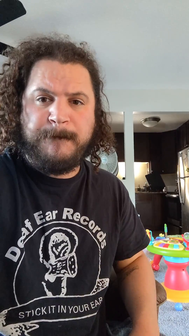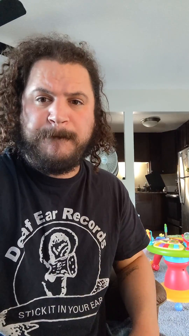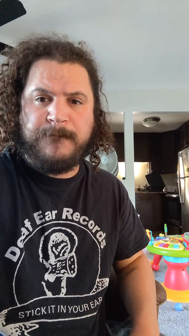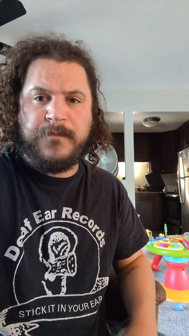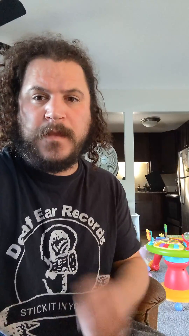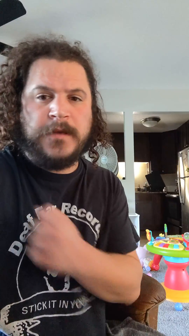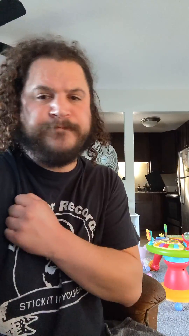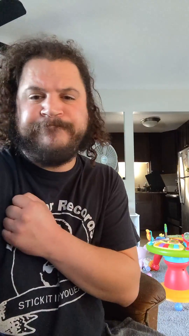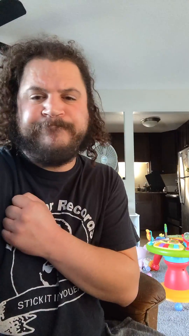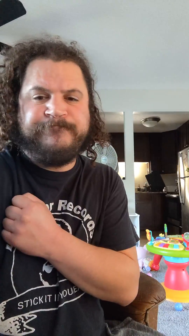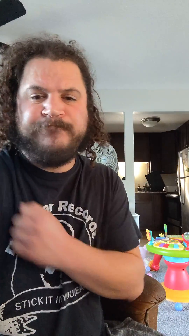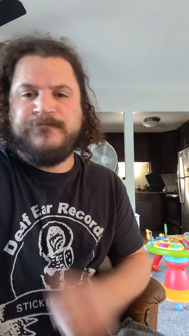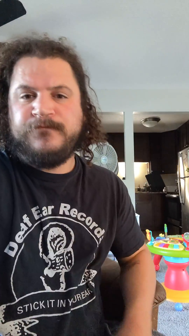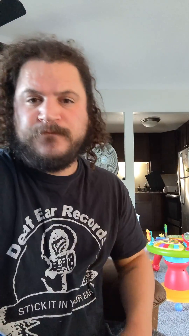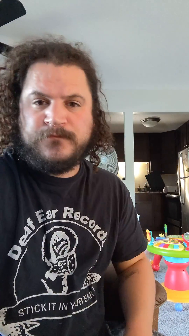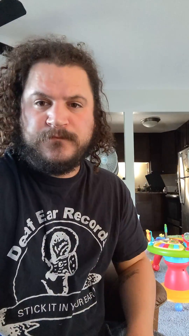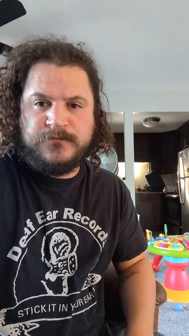hug